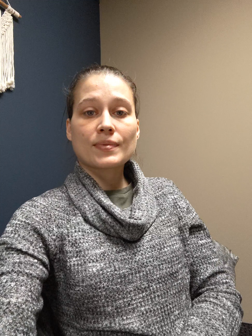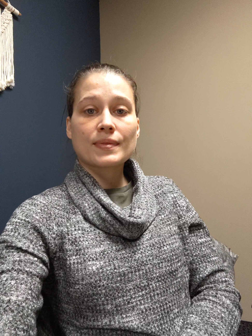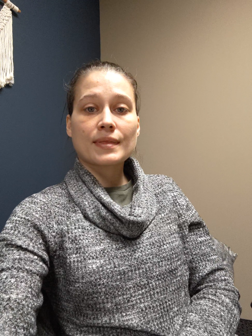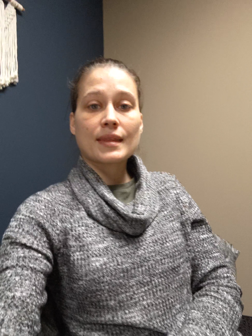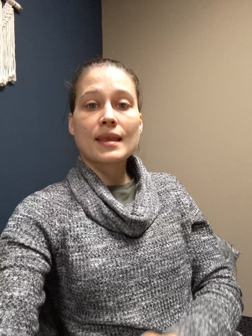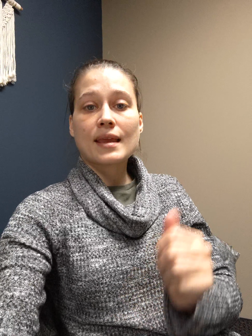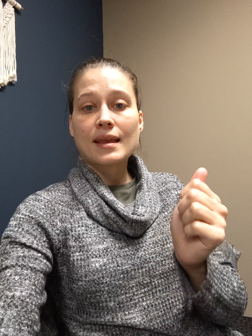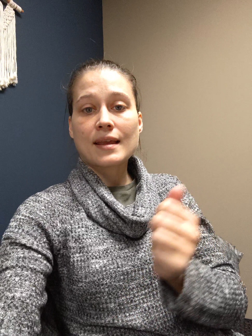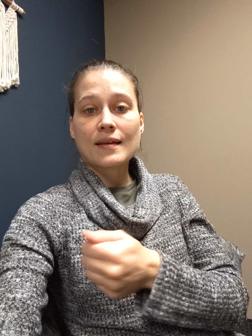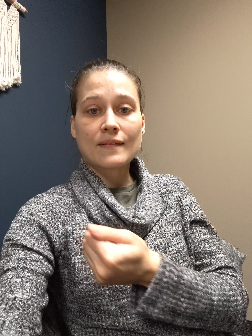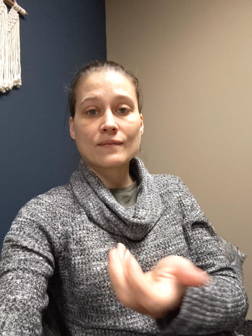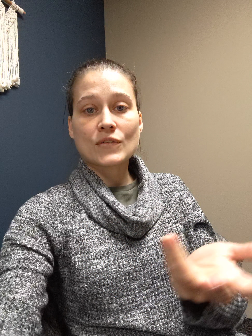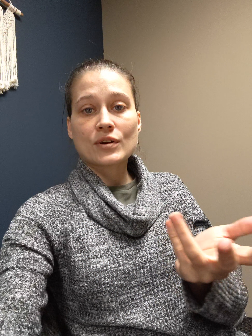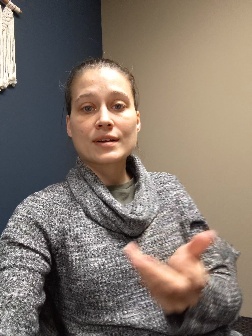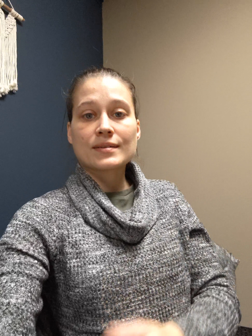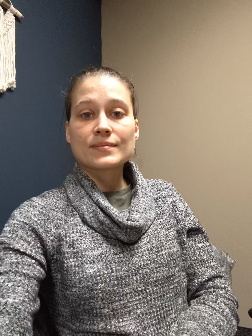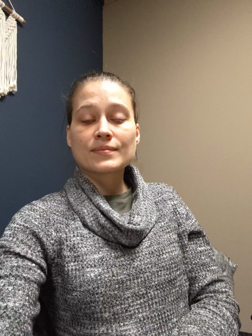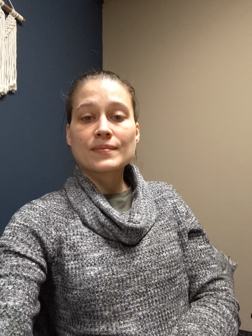every